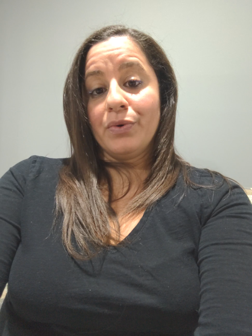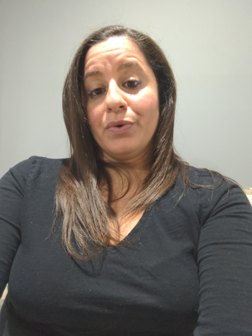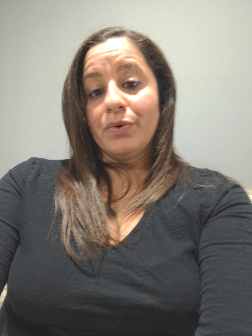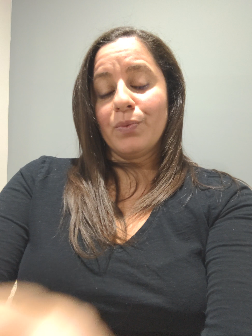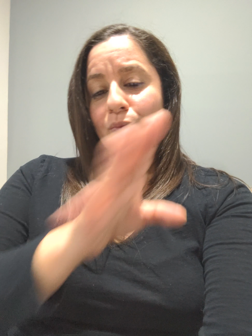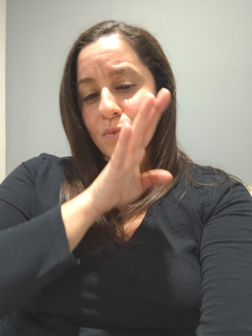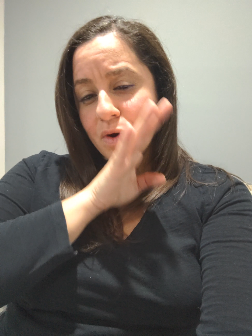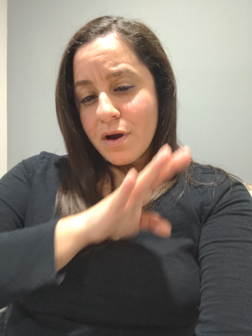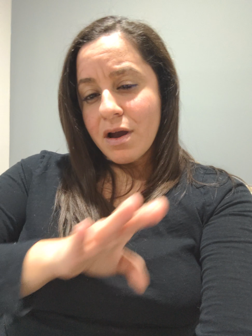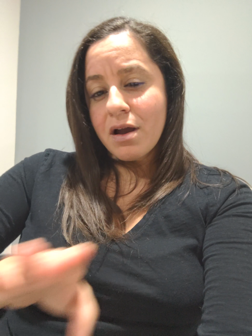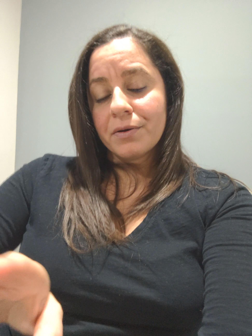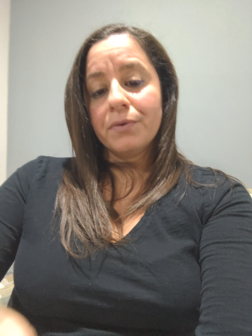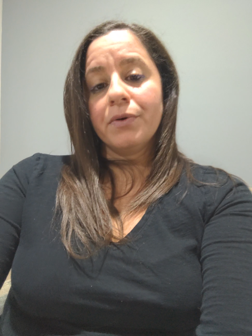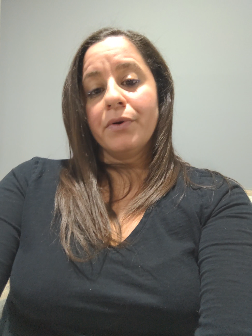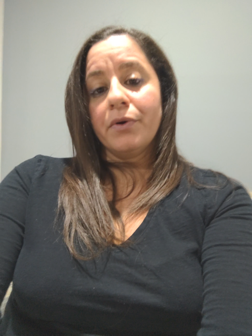quiet